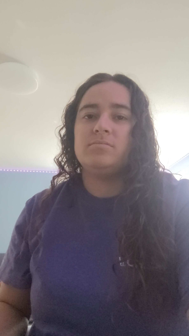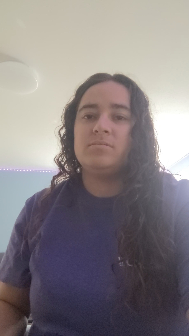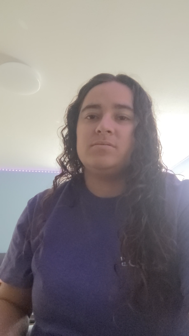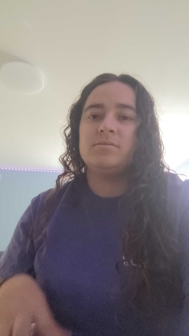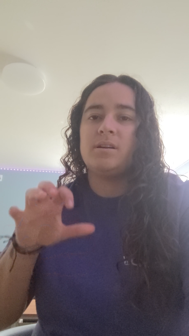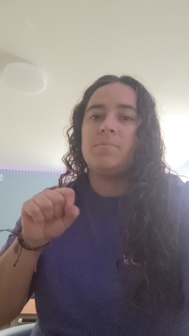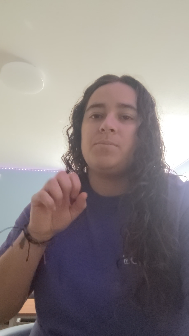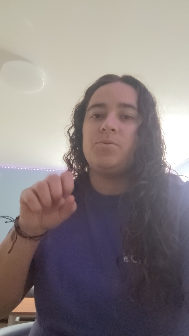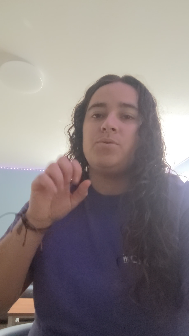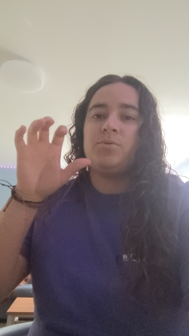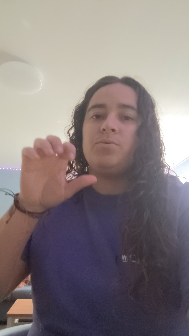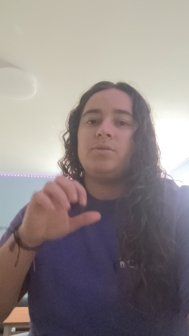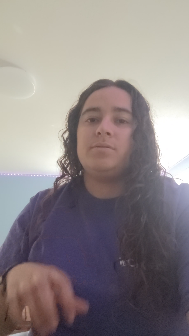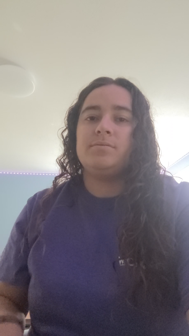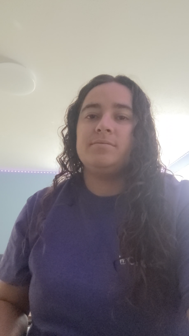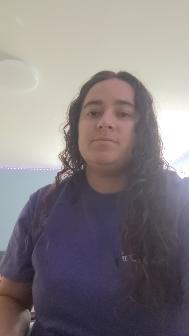climb